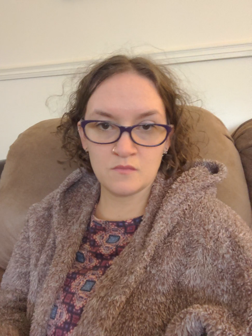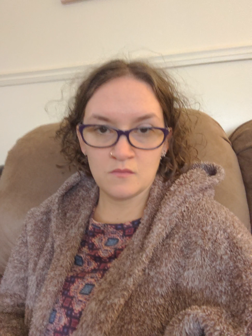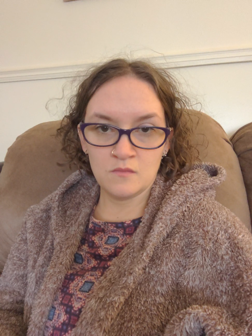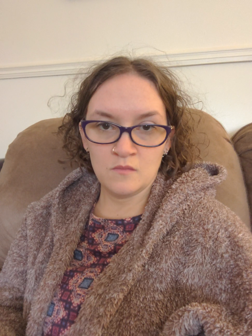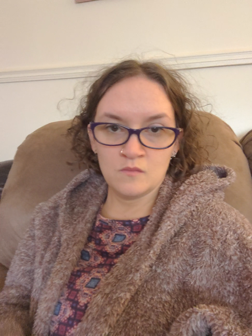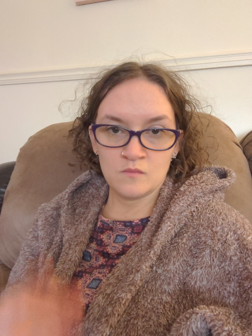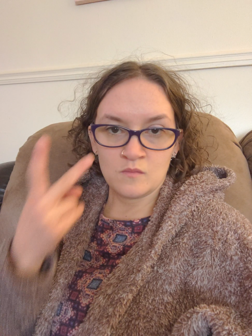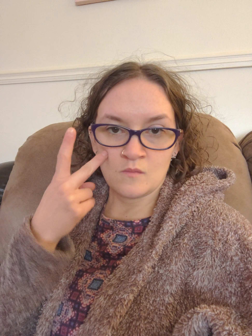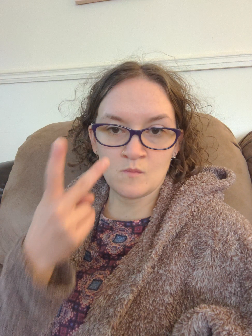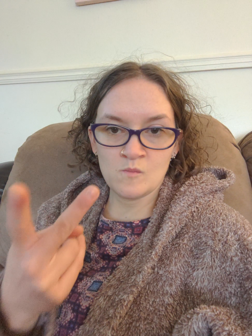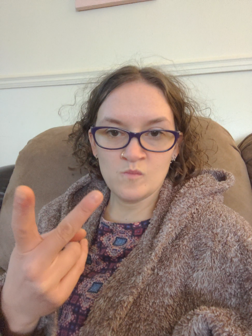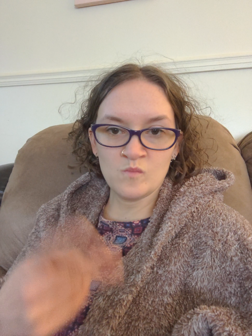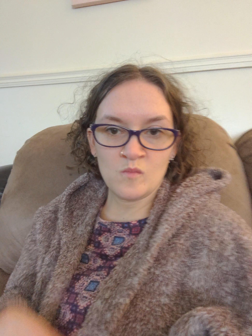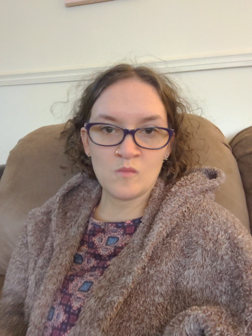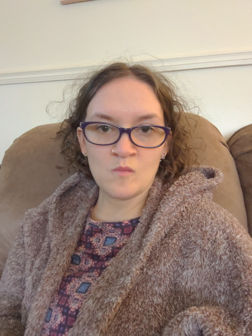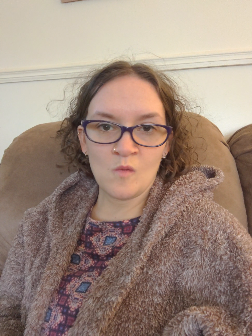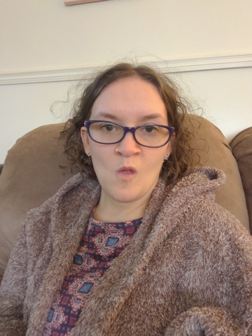see